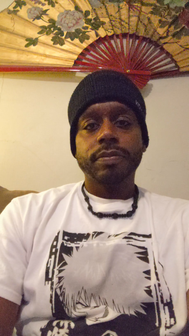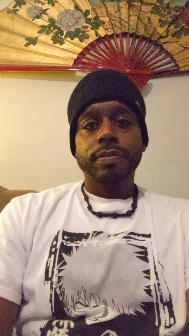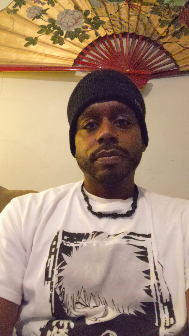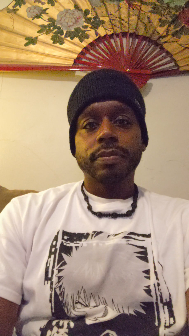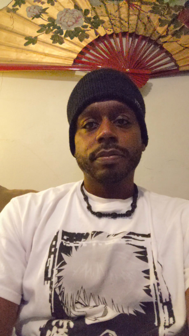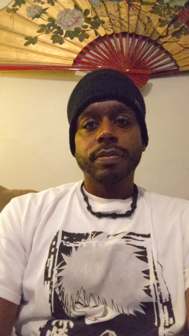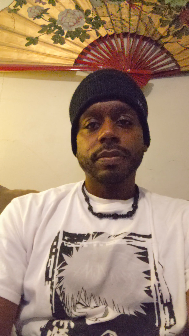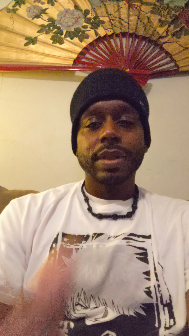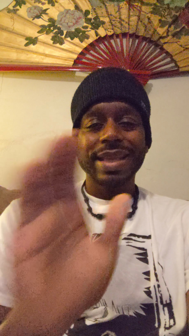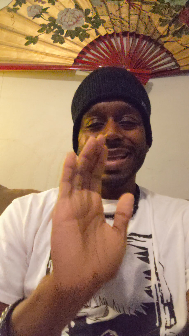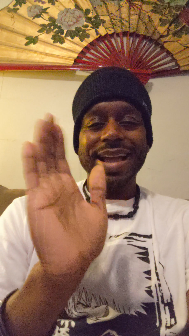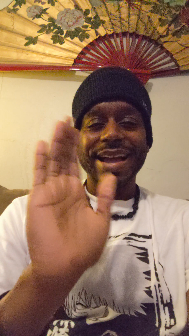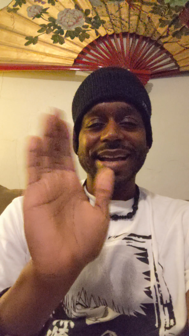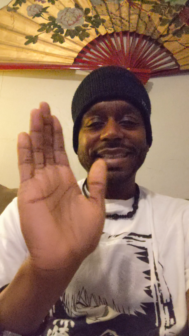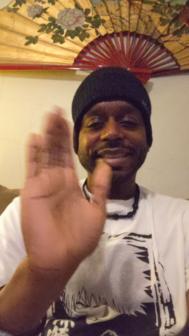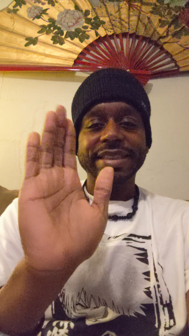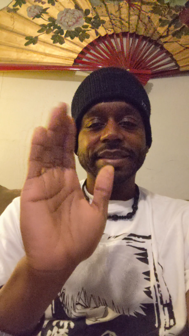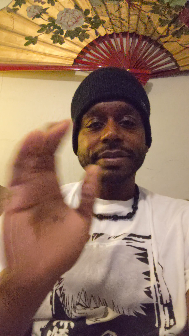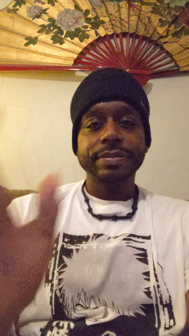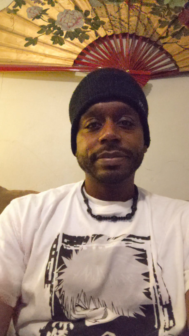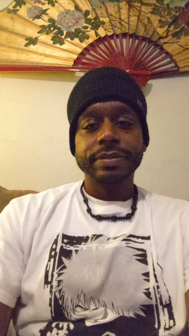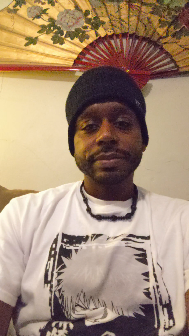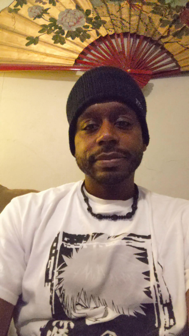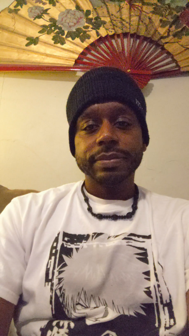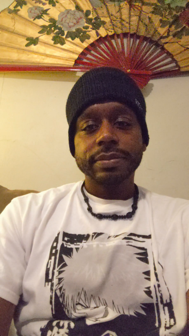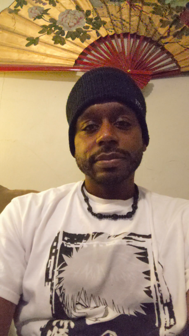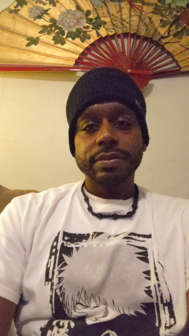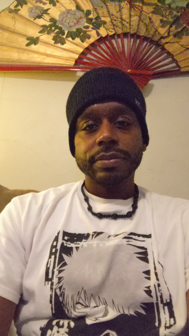hi